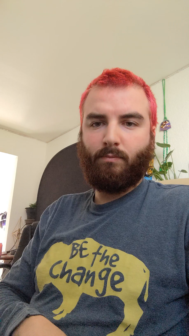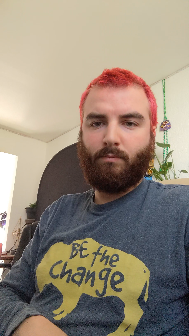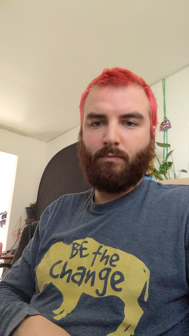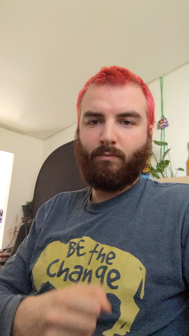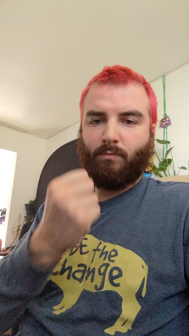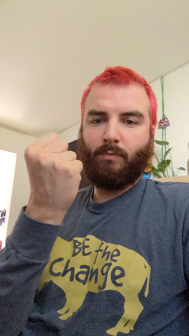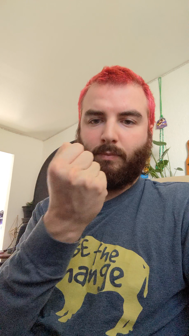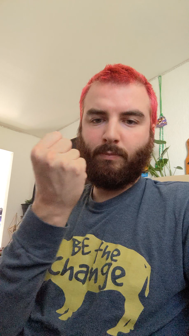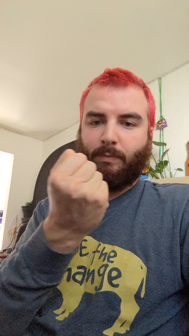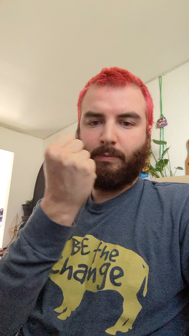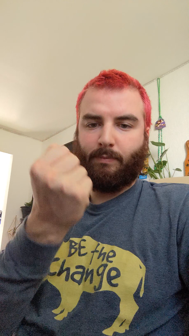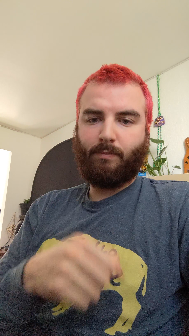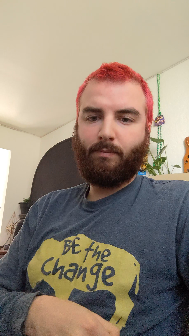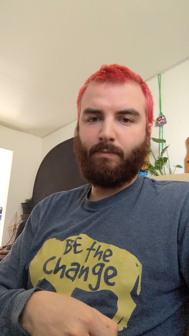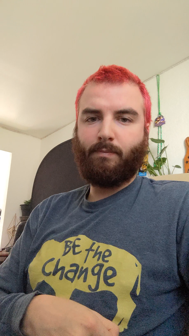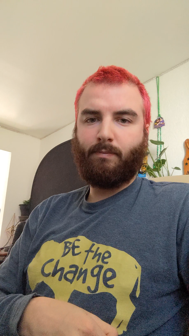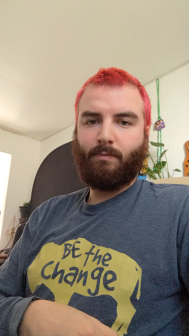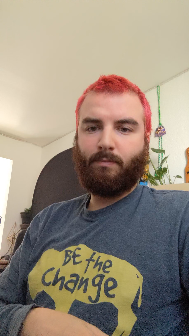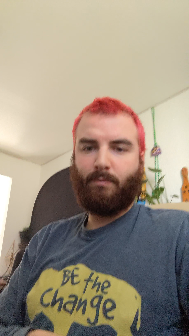hold